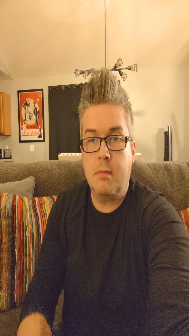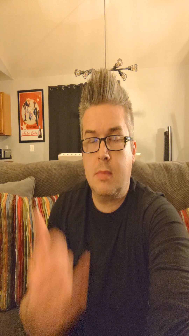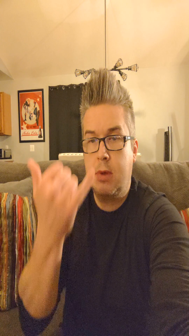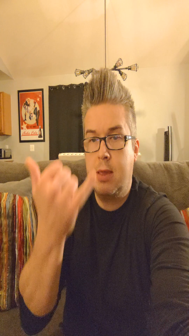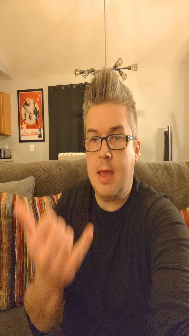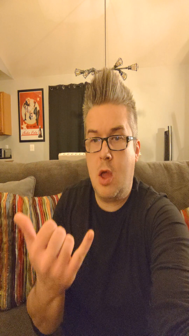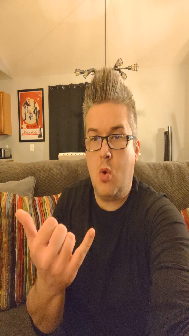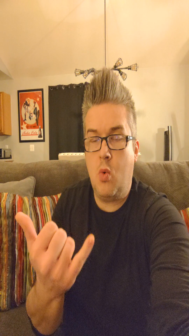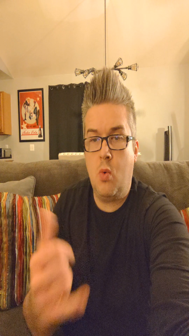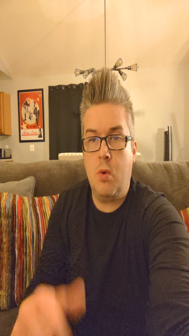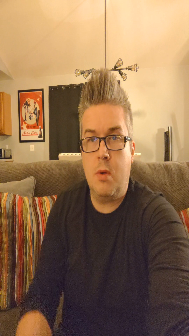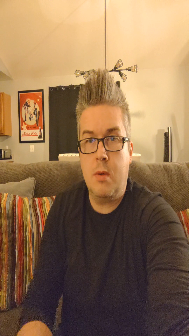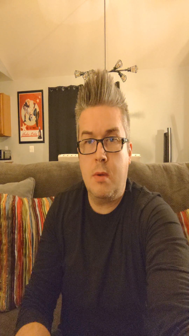now